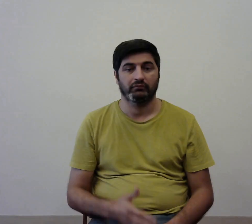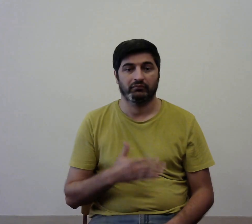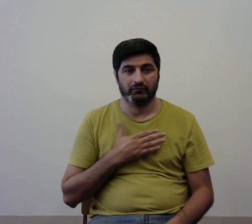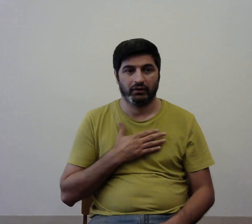mən